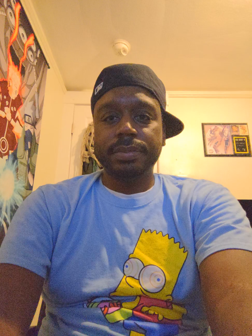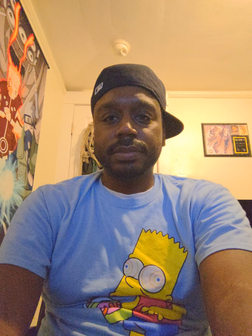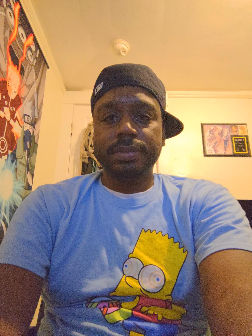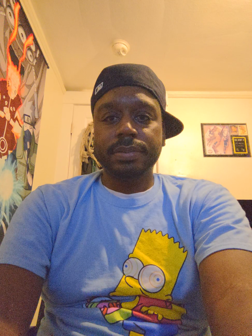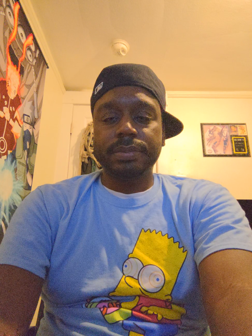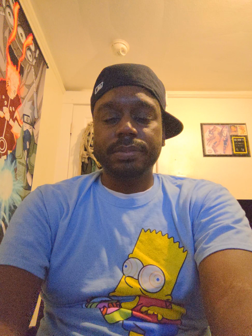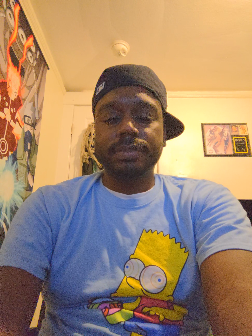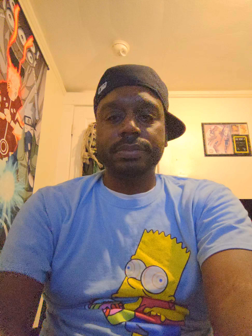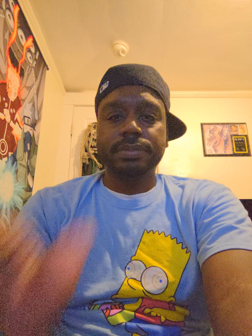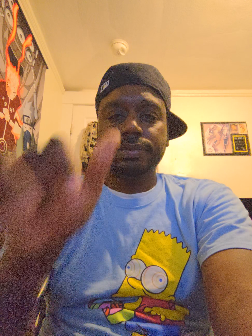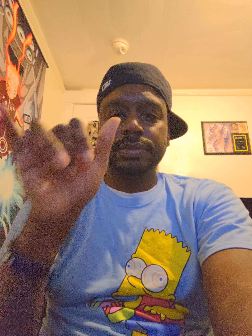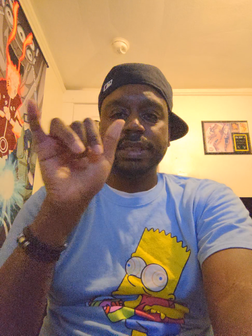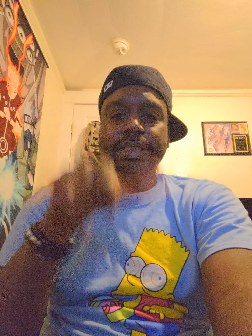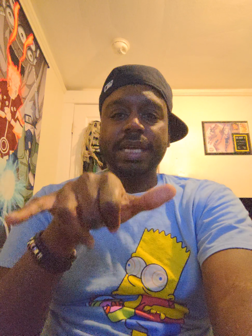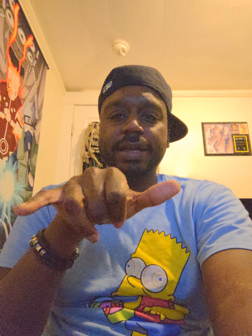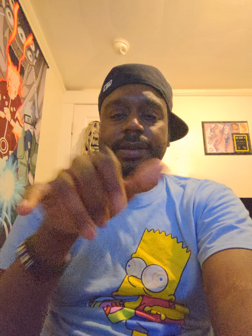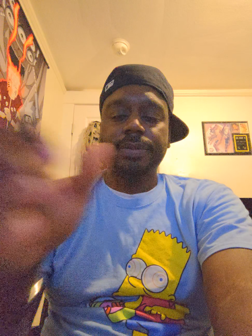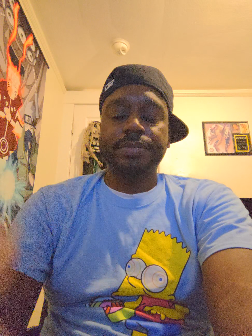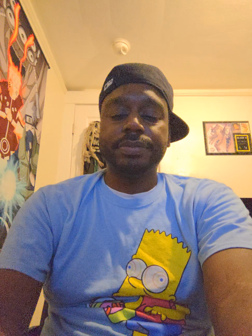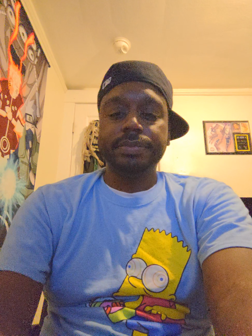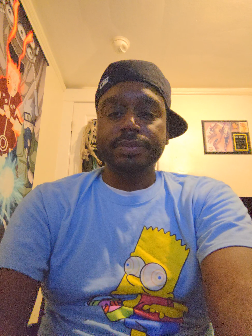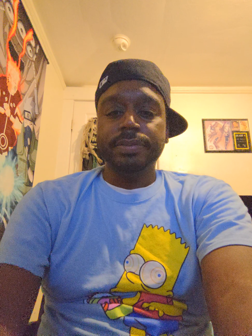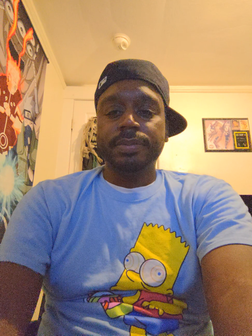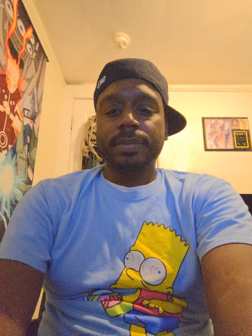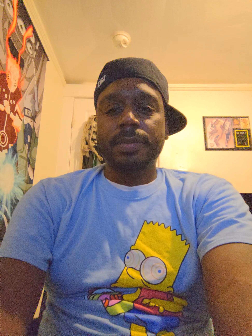stay